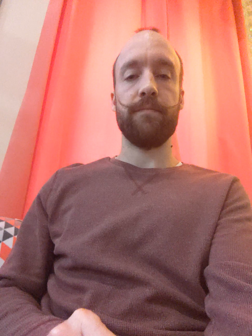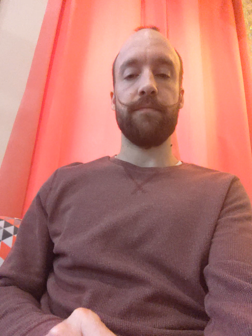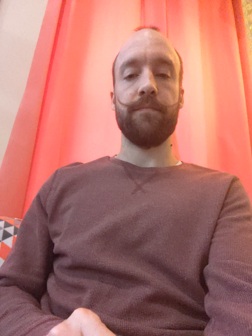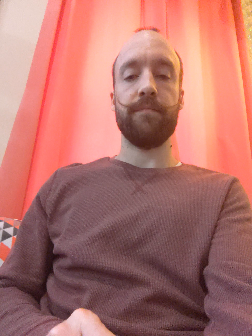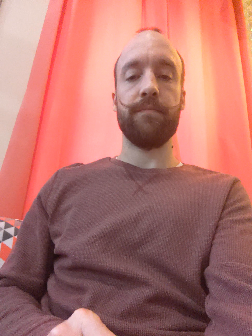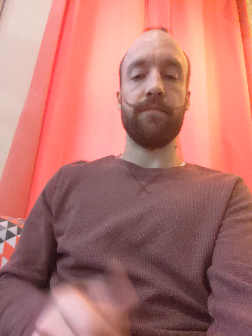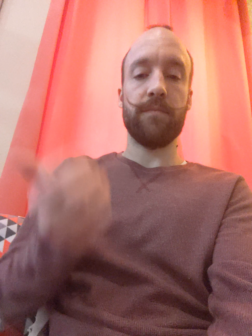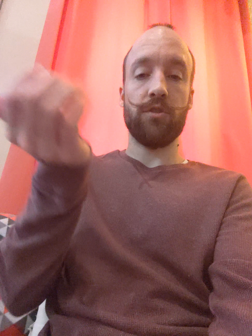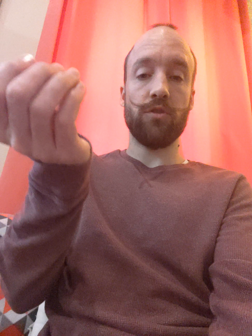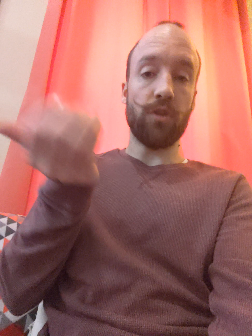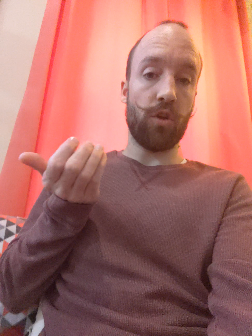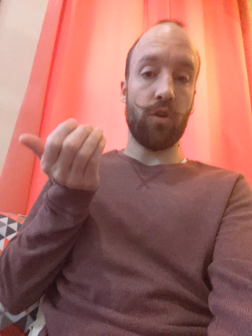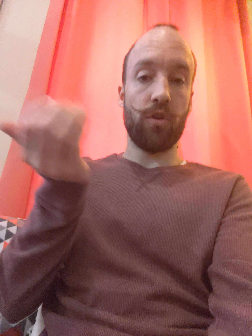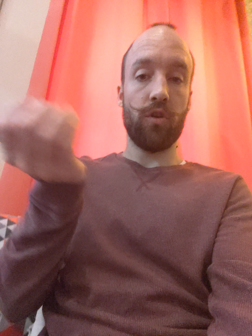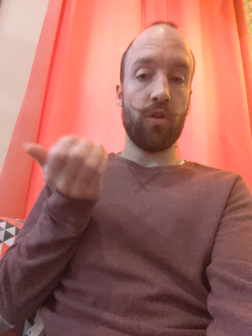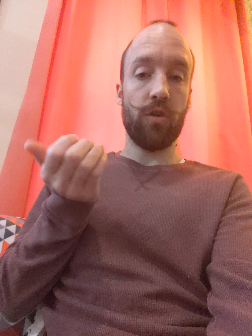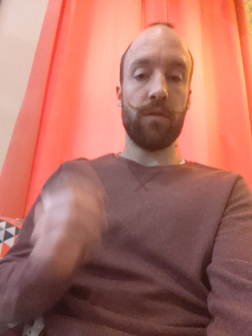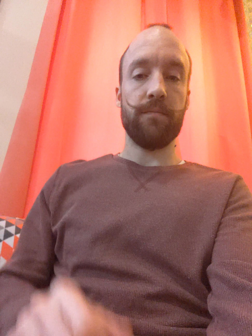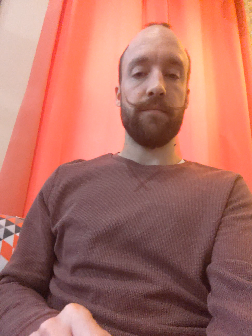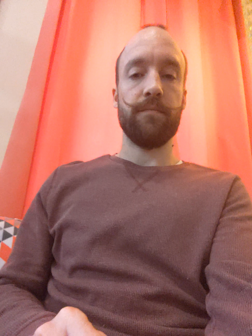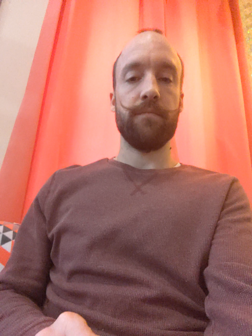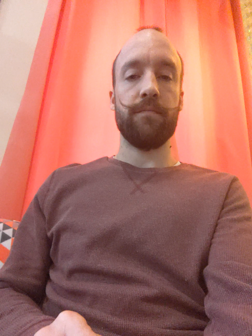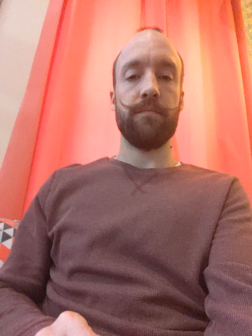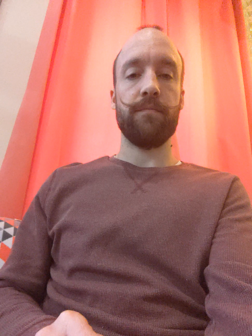drawer